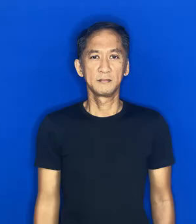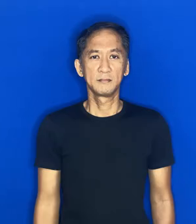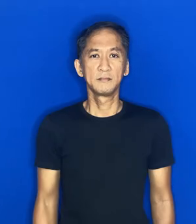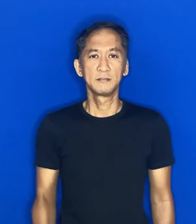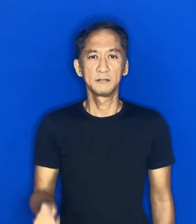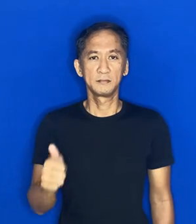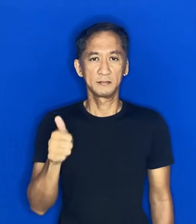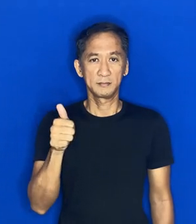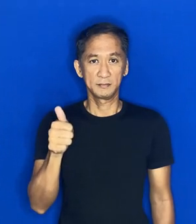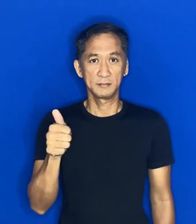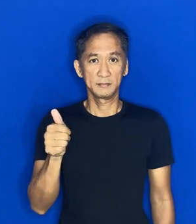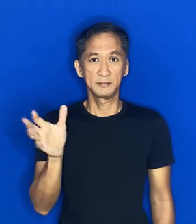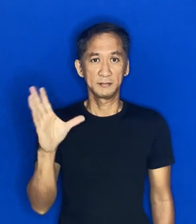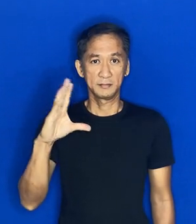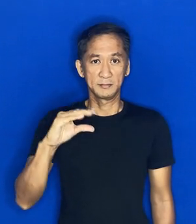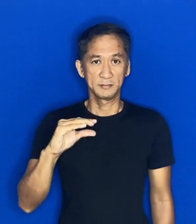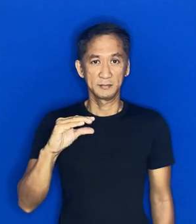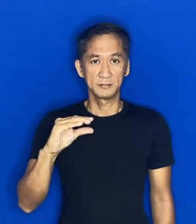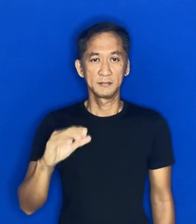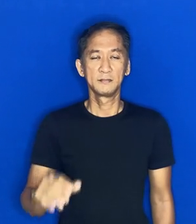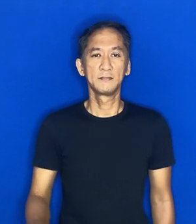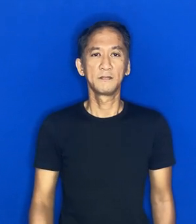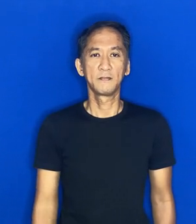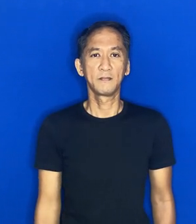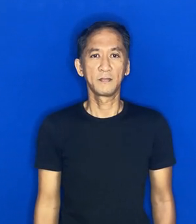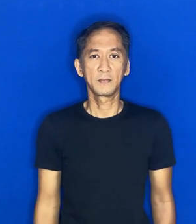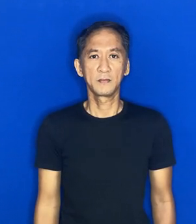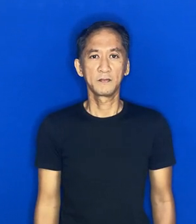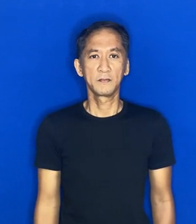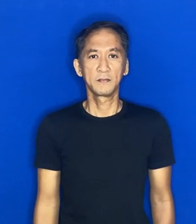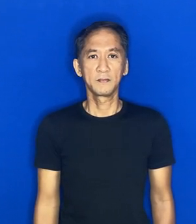good afternoon